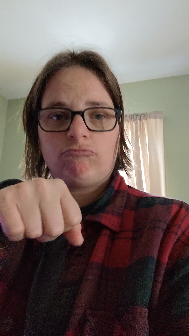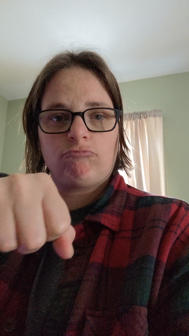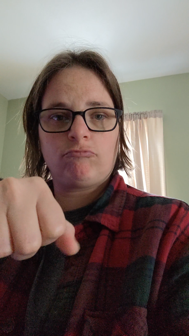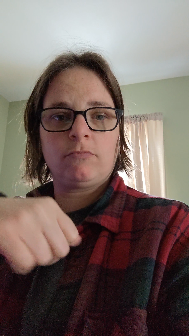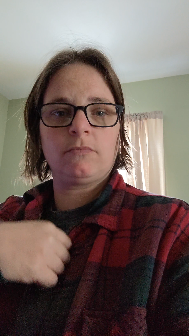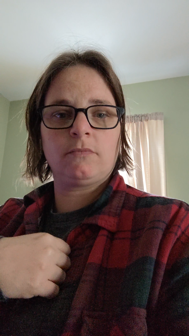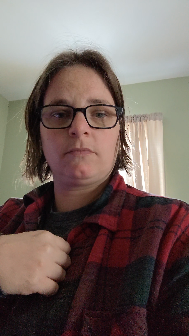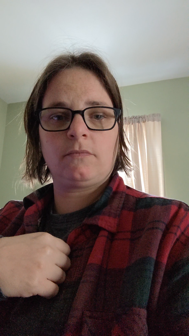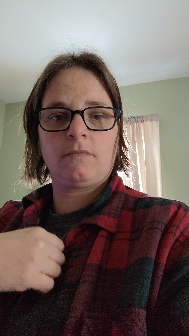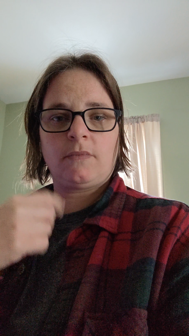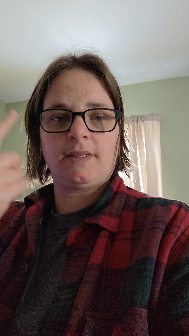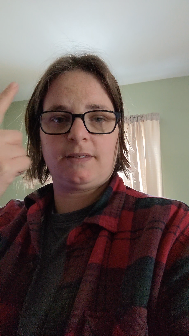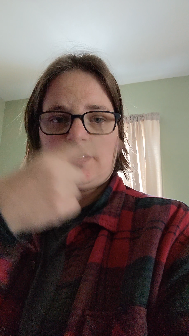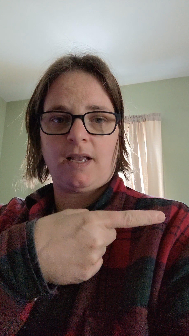day